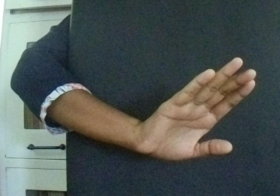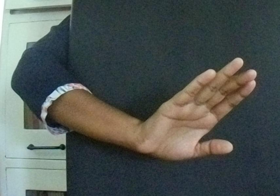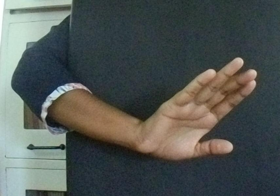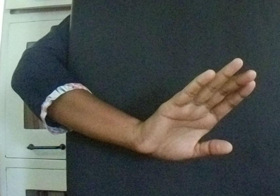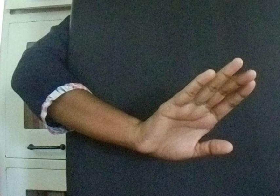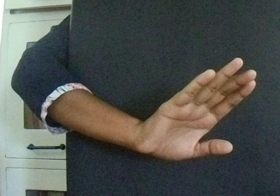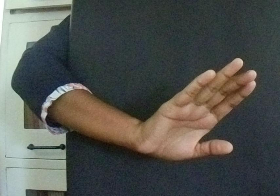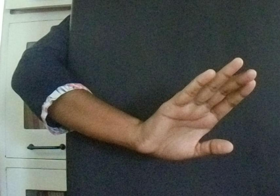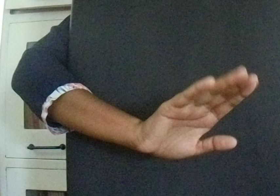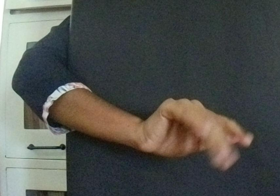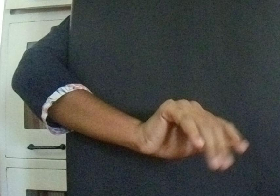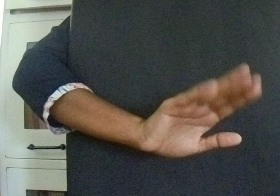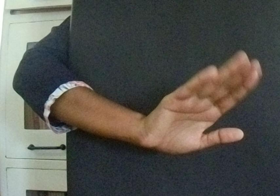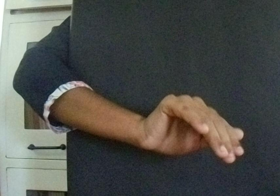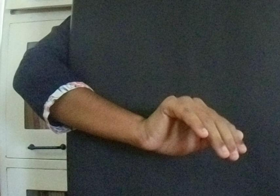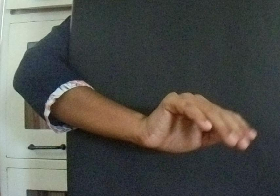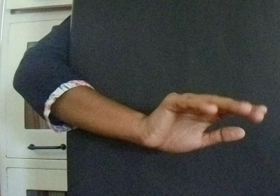call